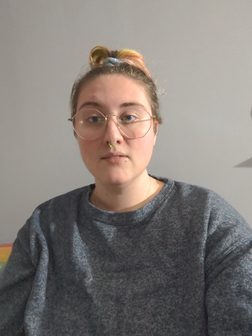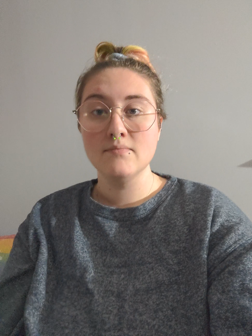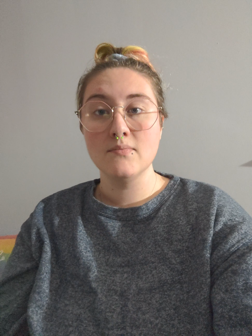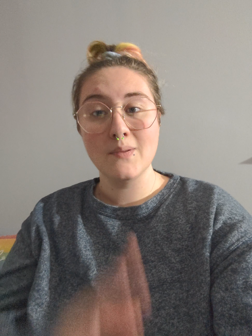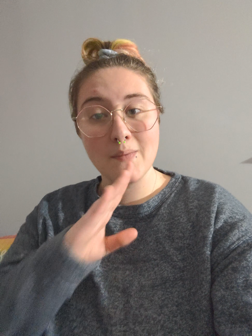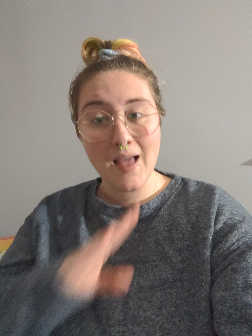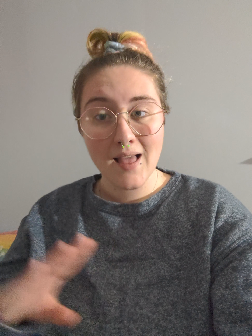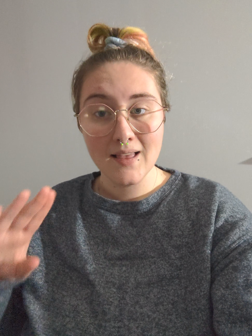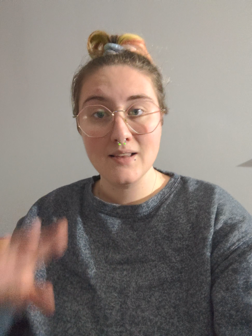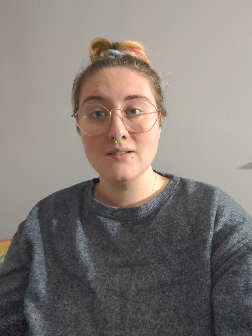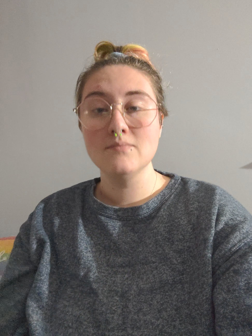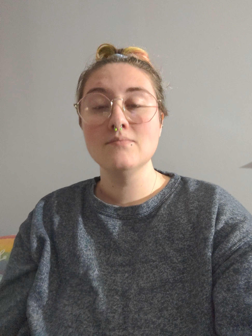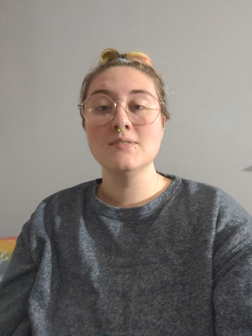quiet